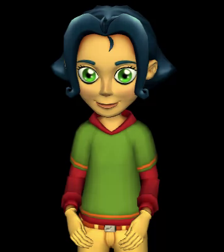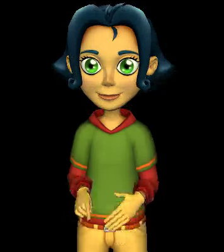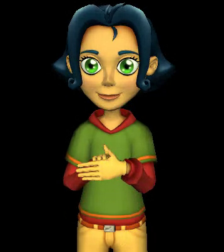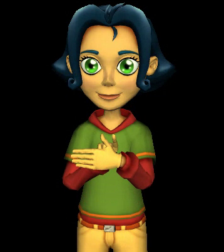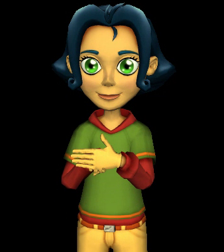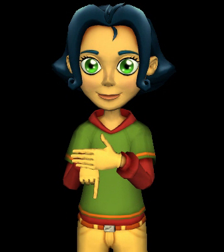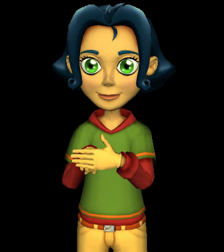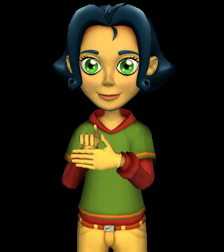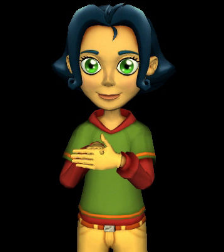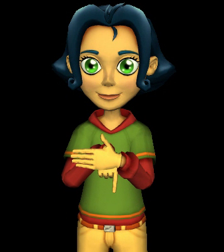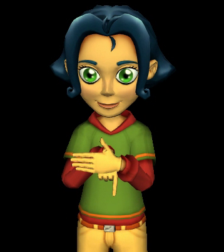يلغي